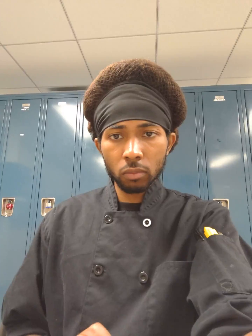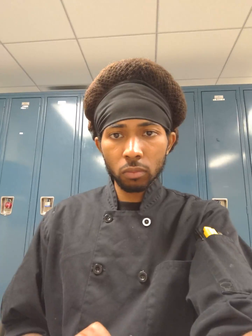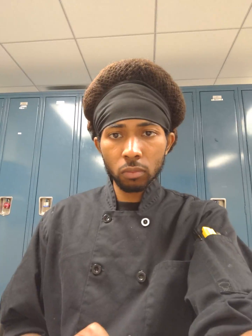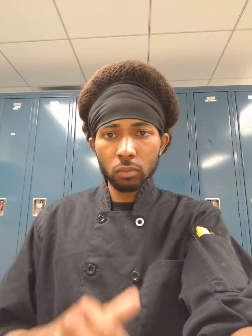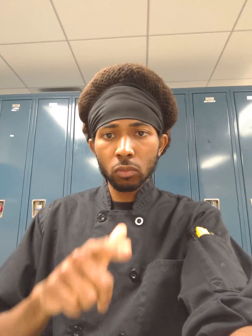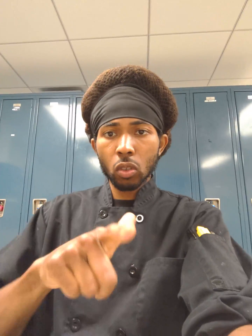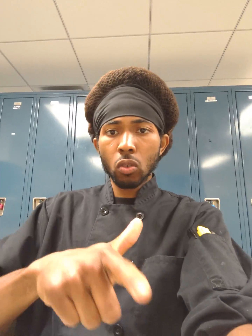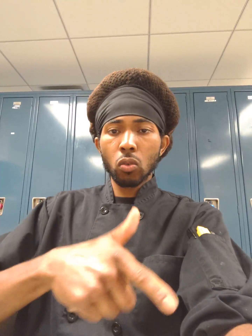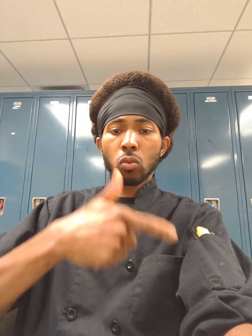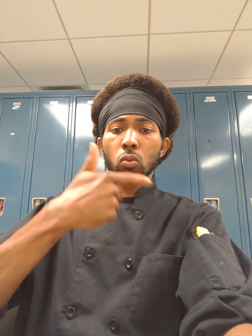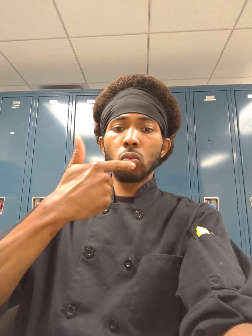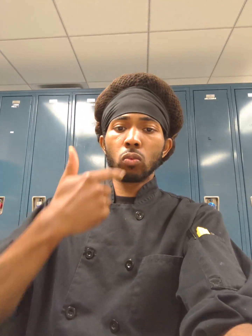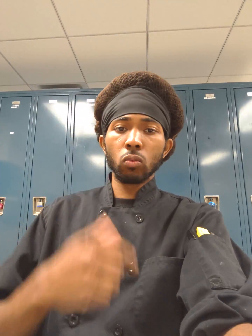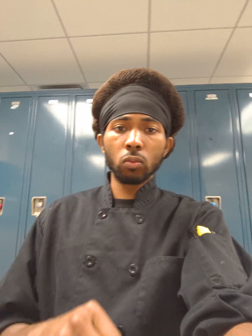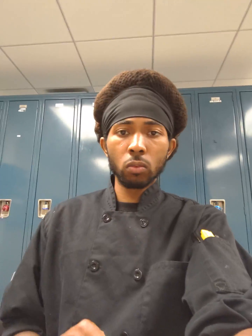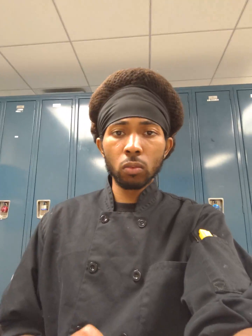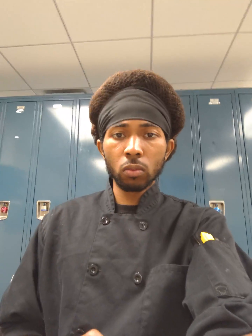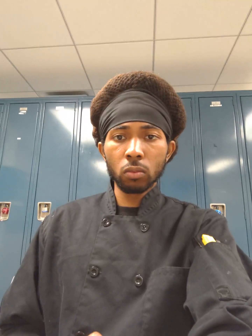long